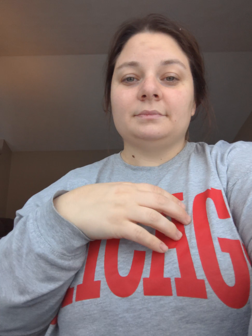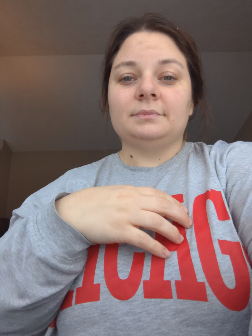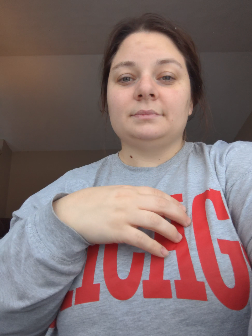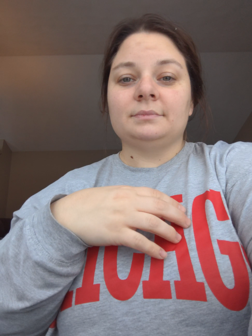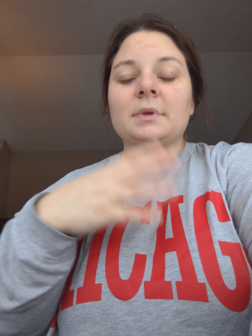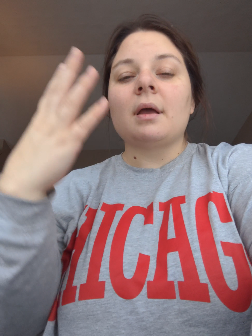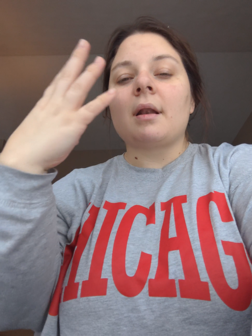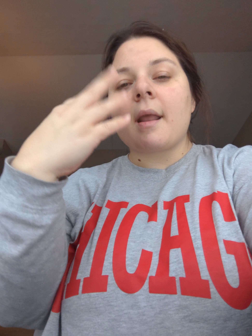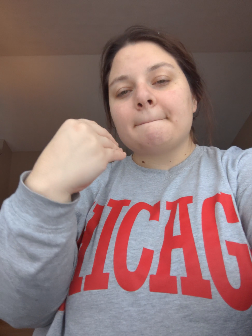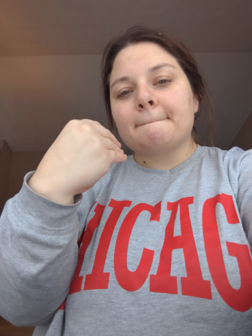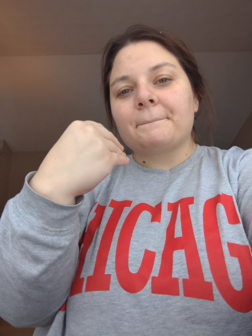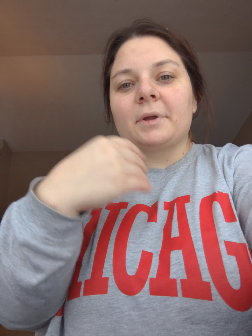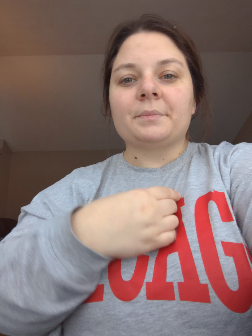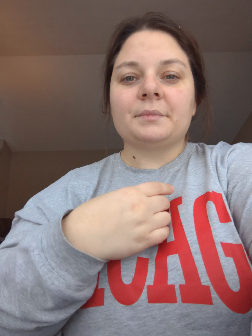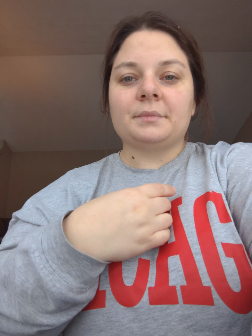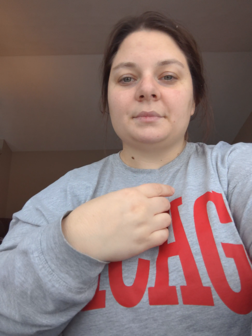nap